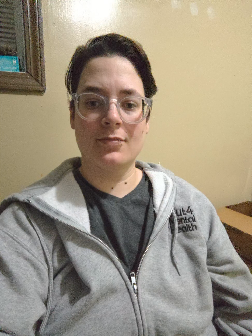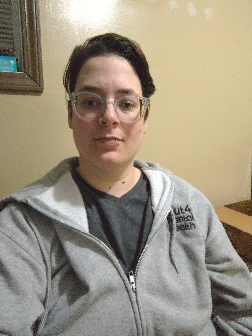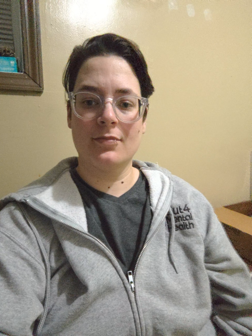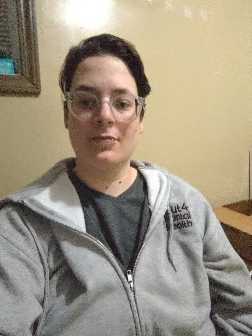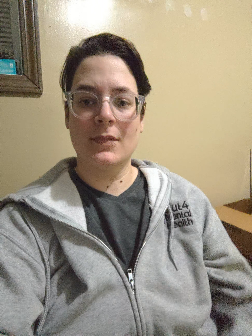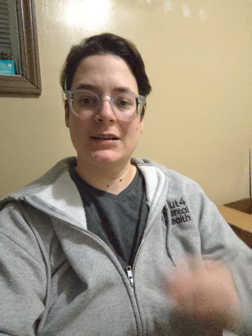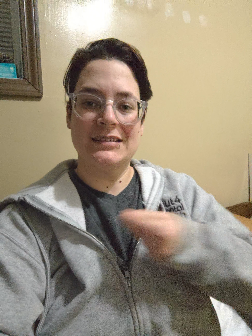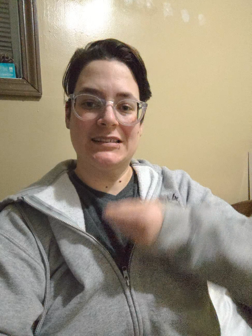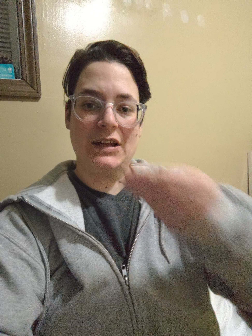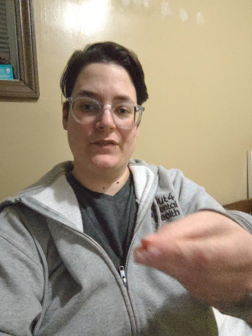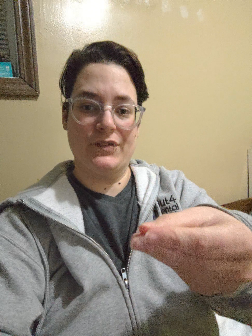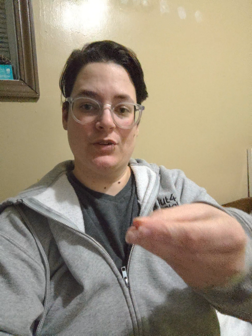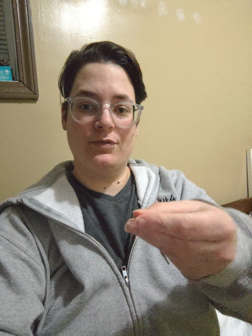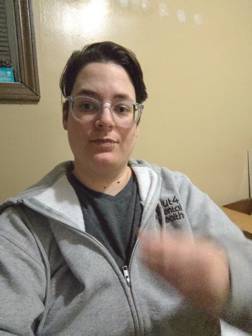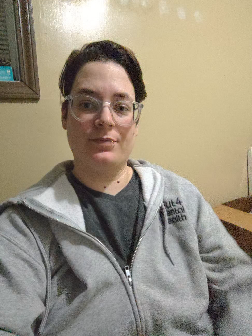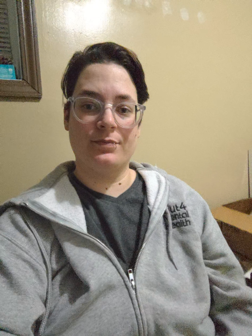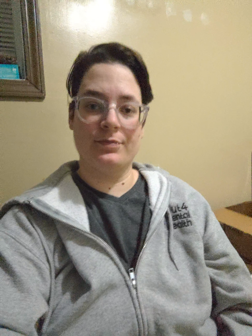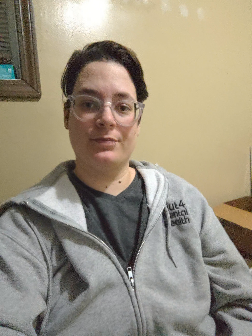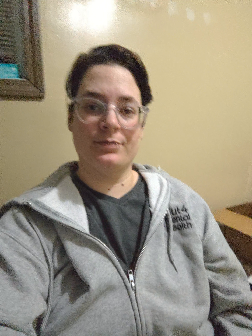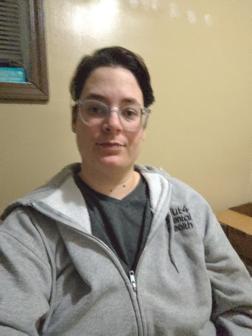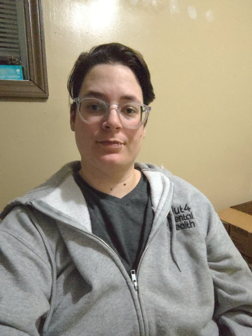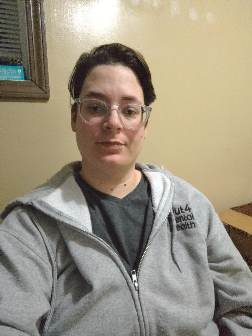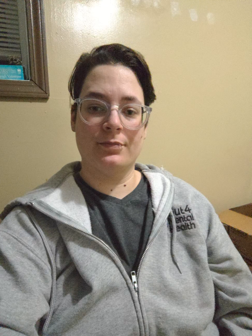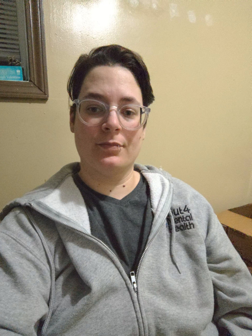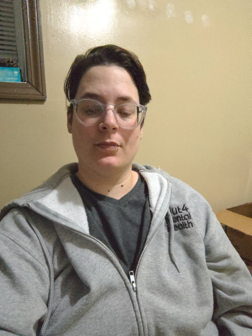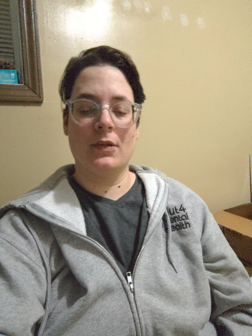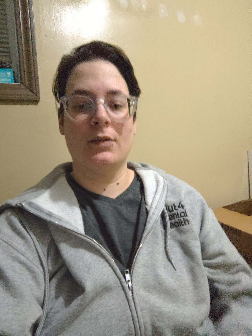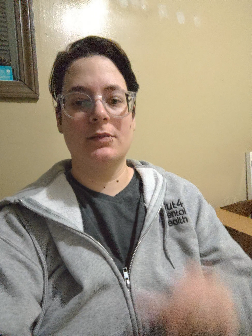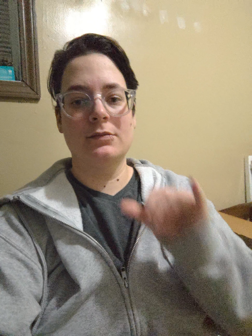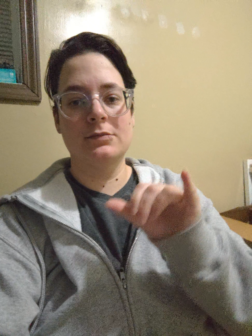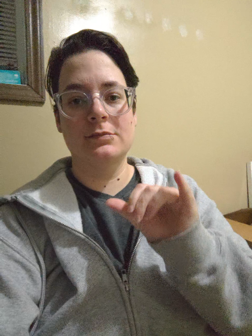give